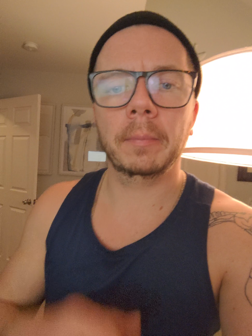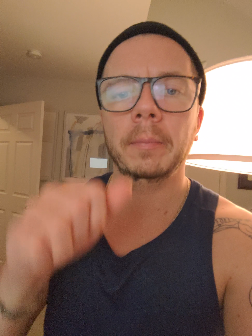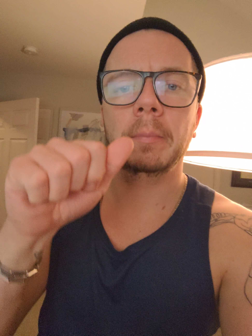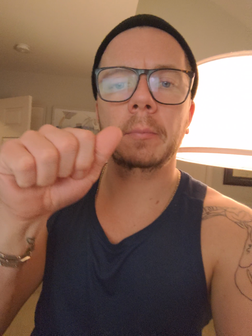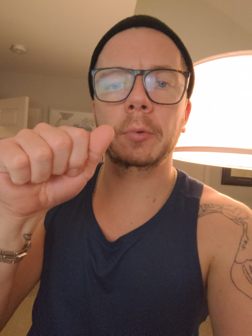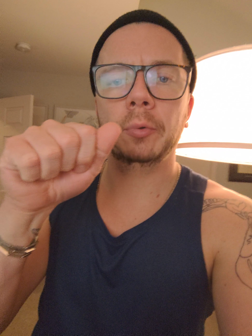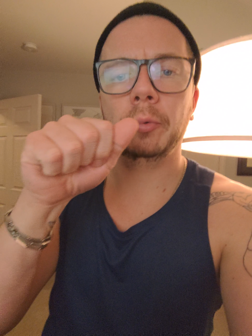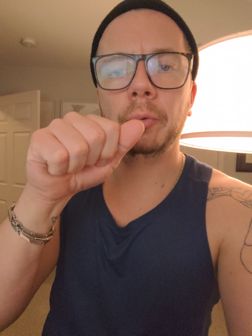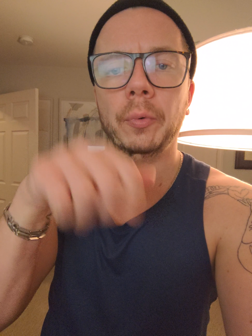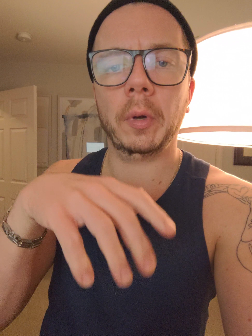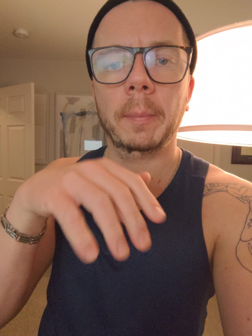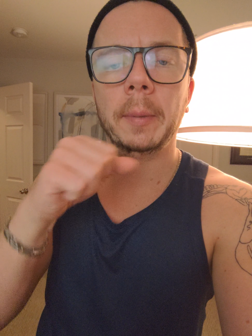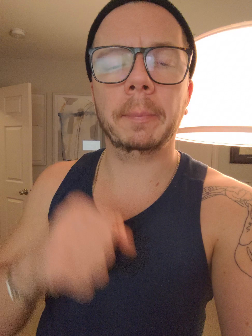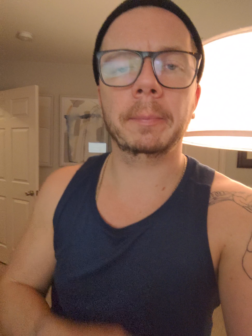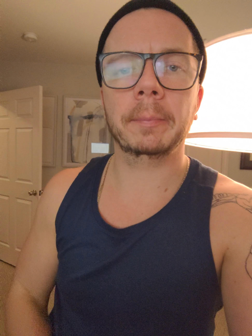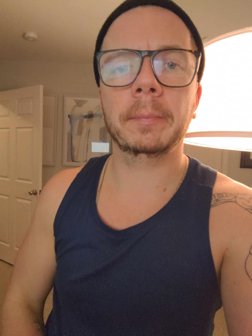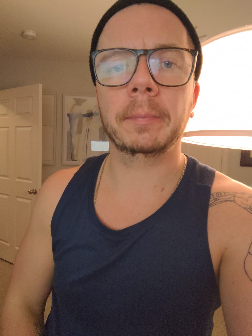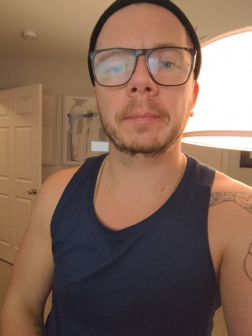drop